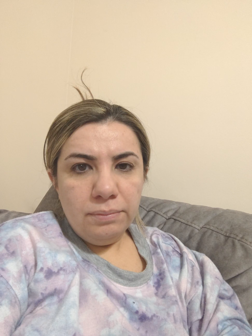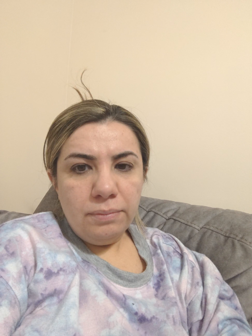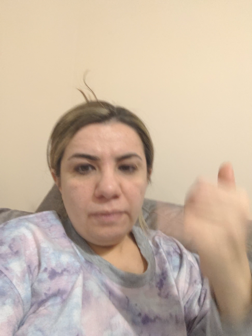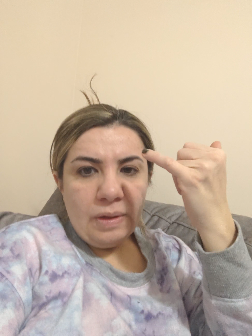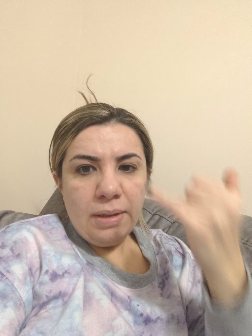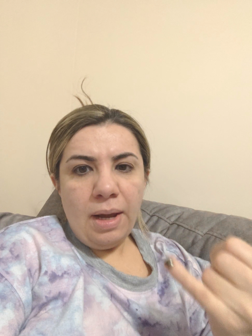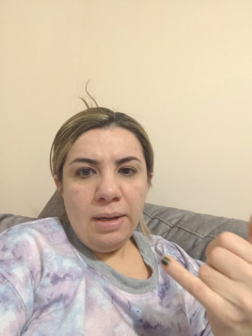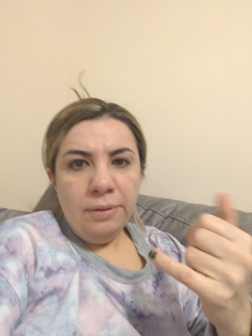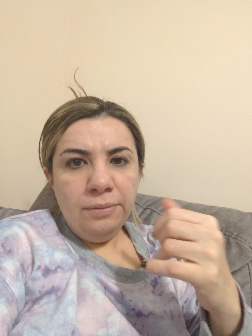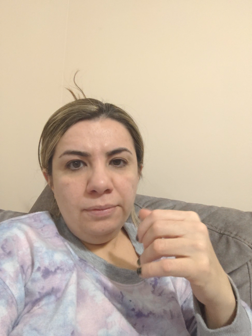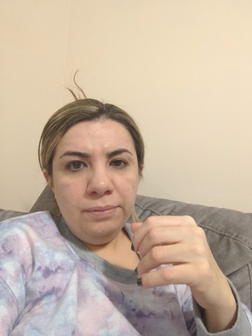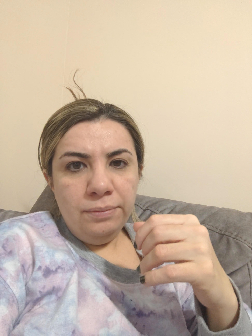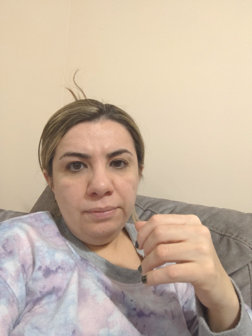now